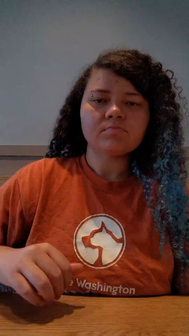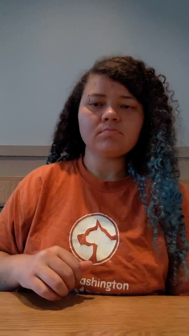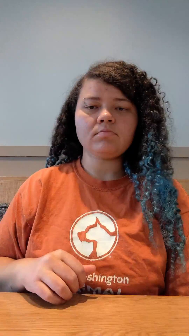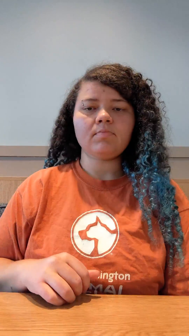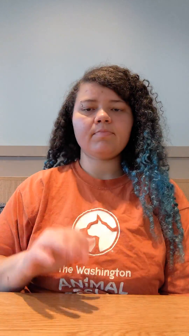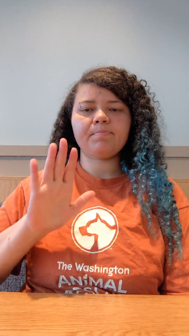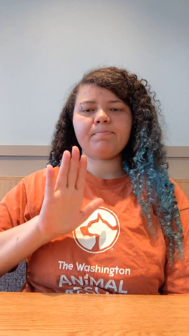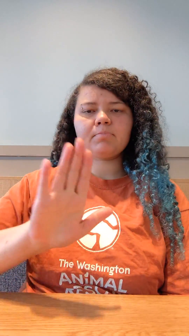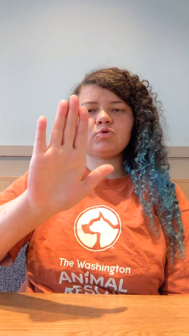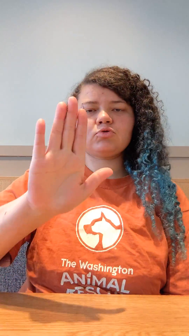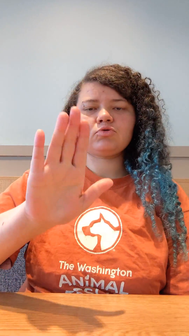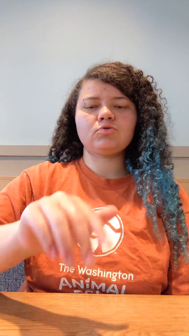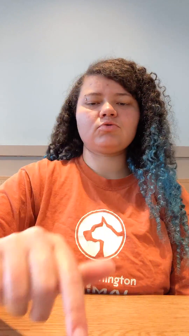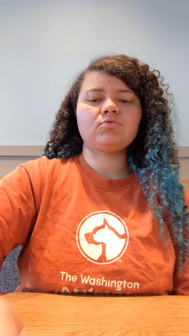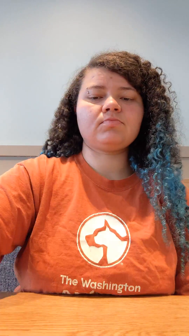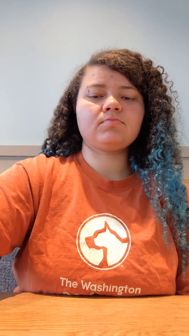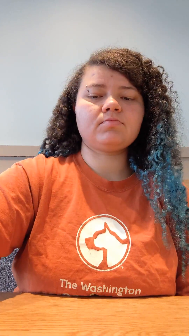push